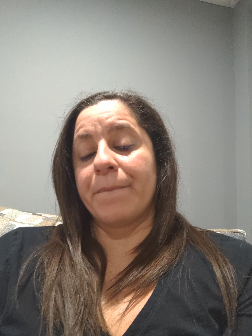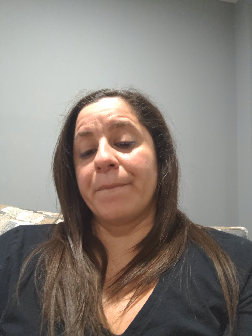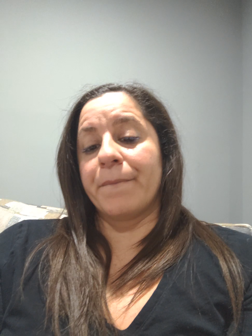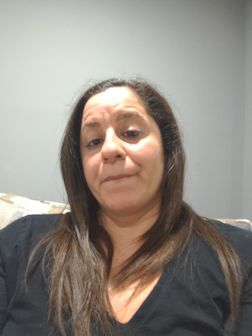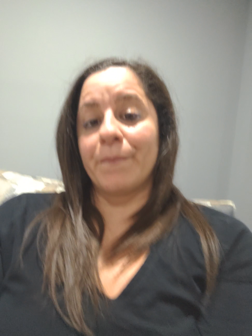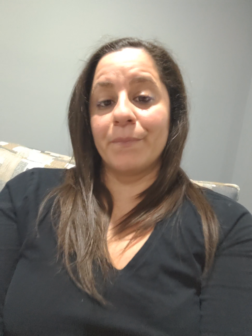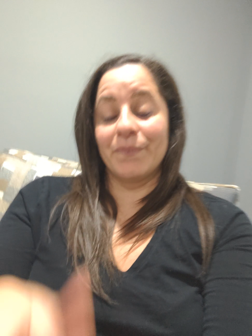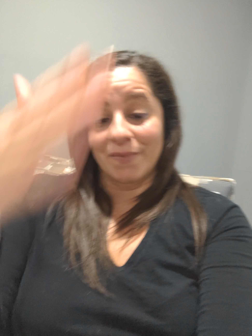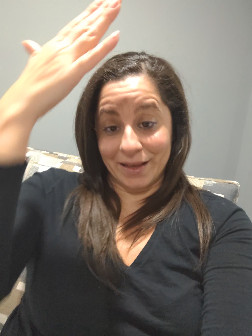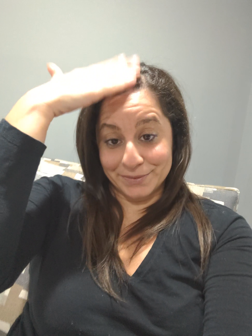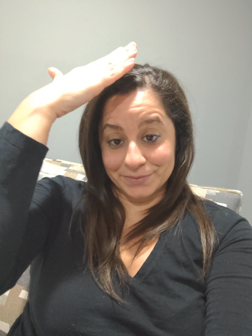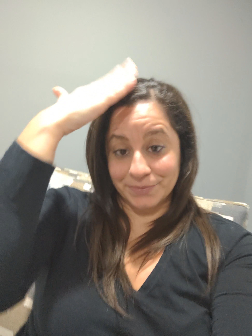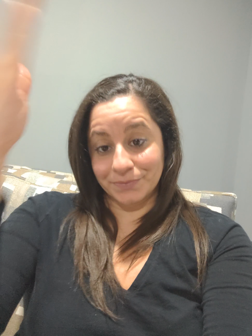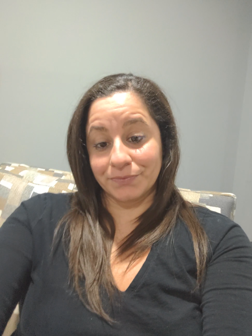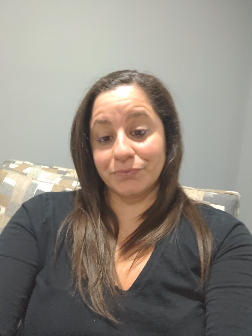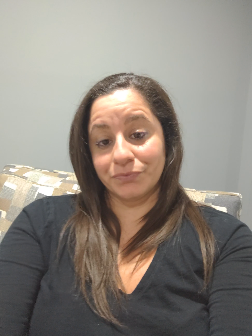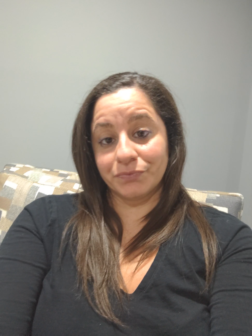hat